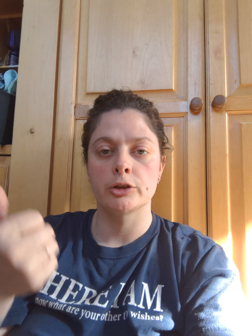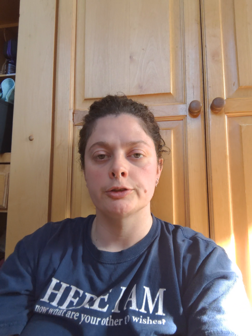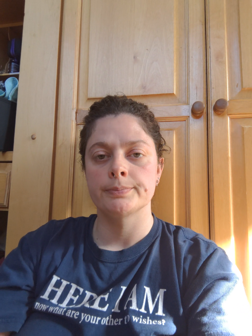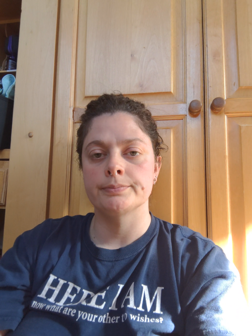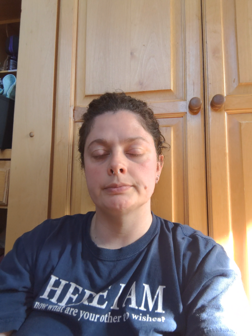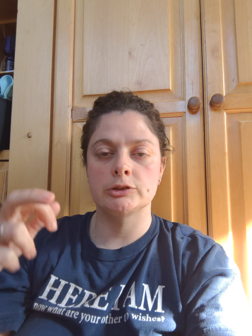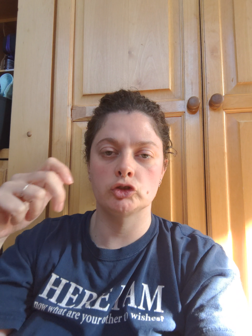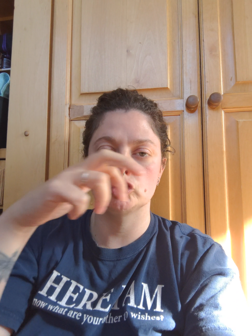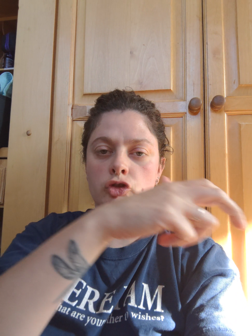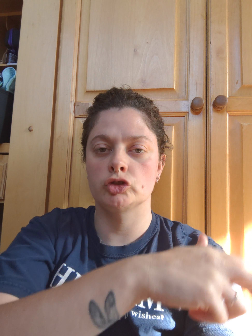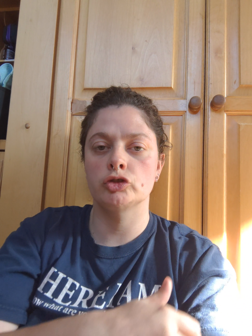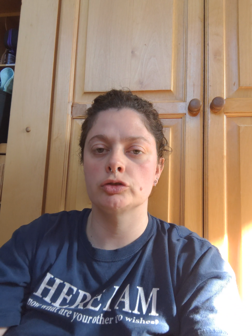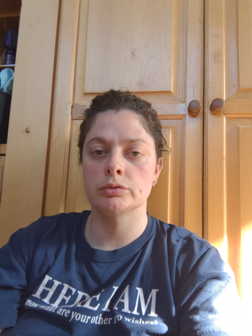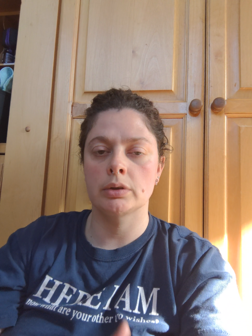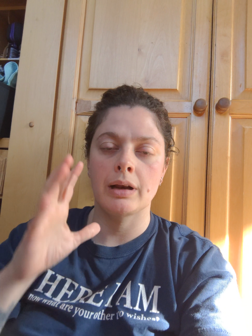stairs